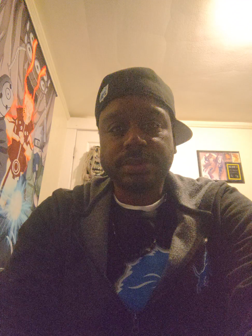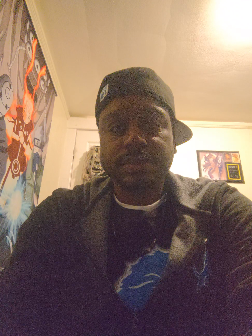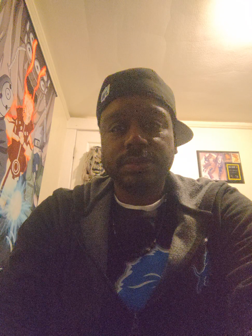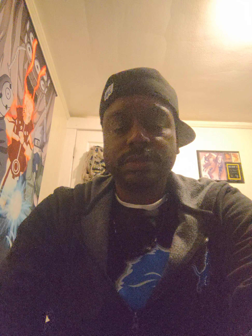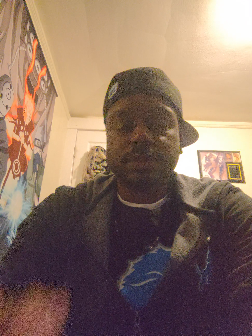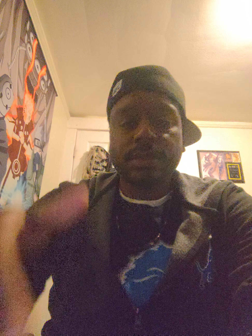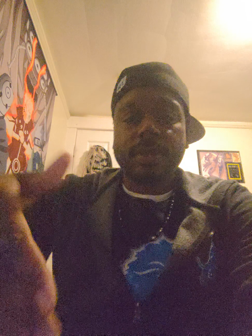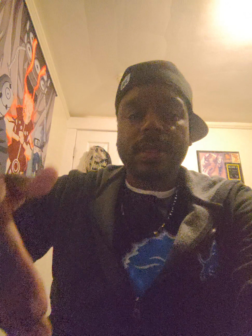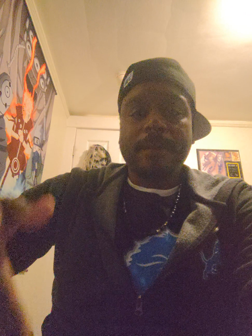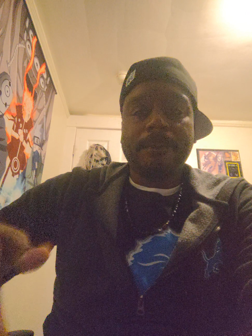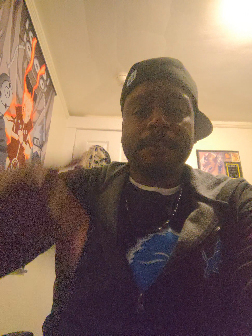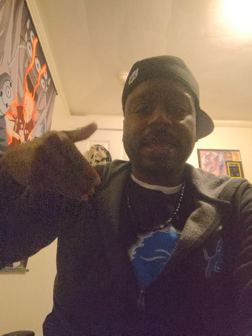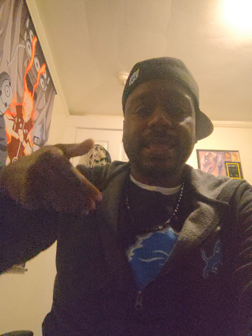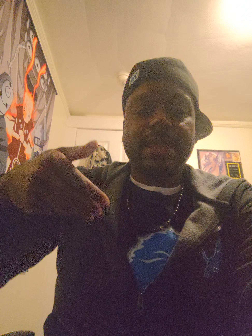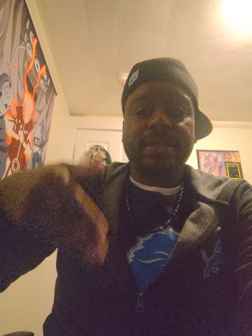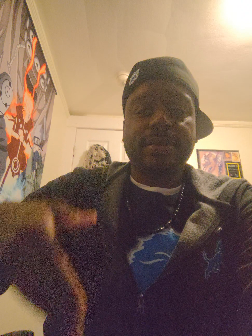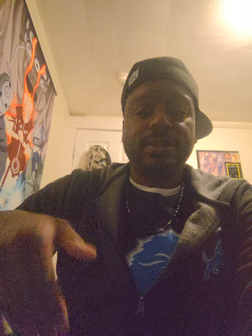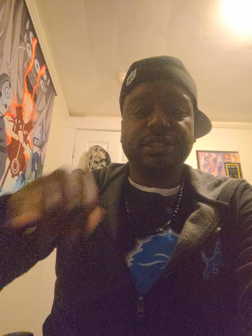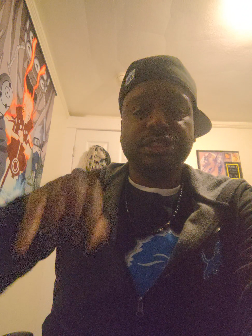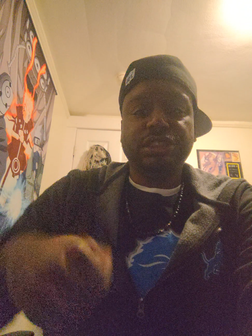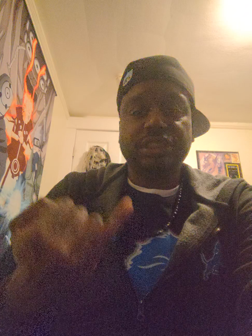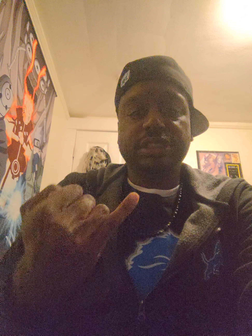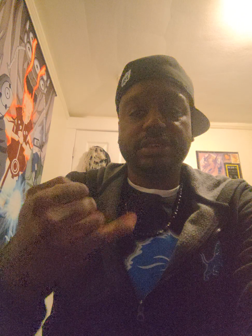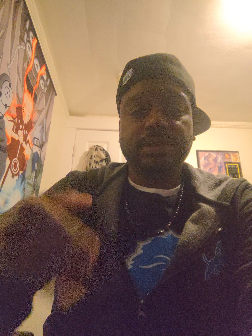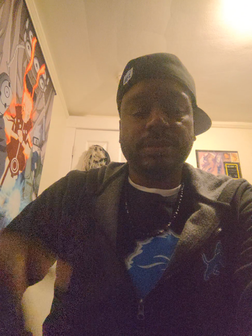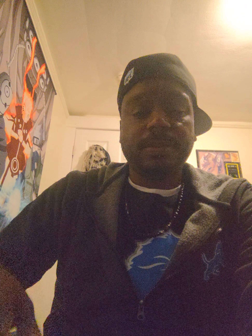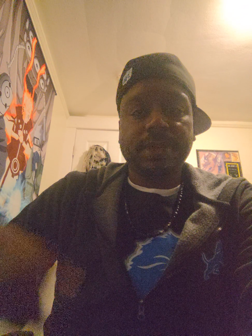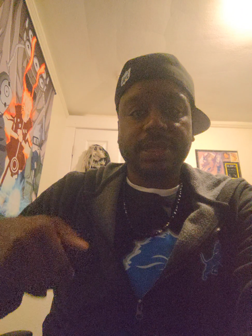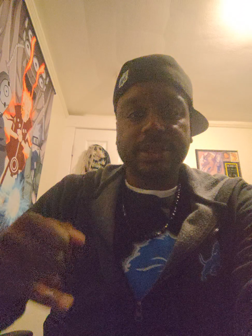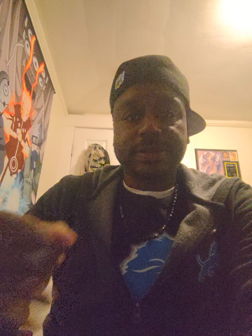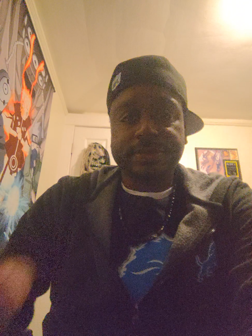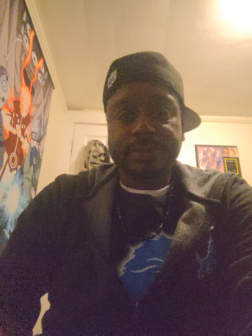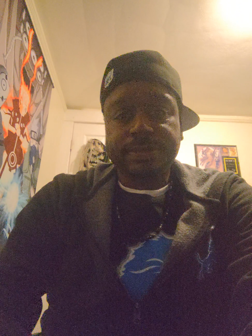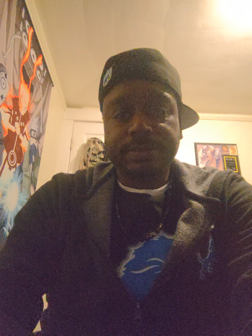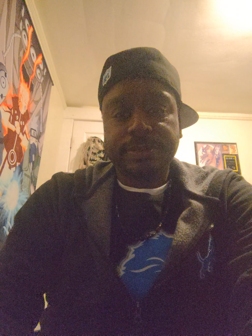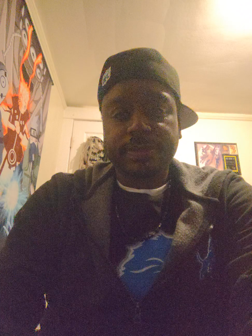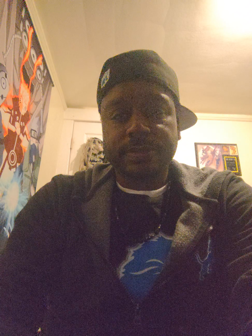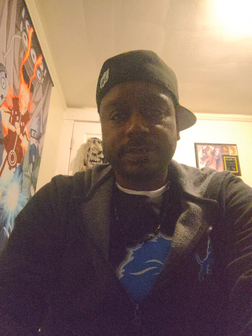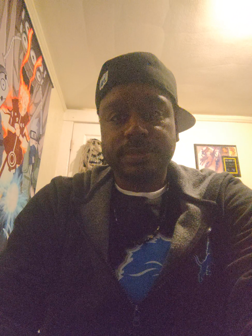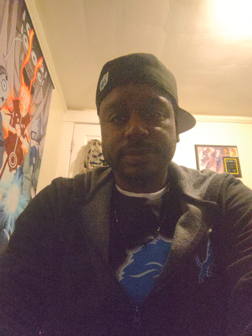jeans